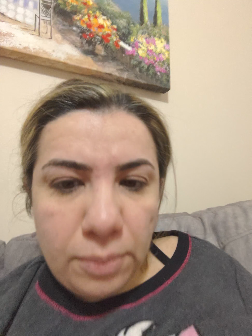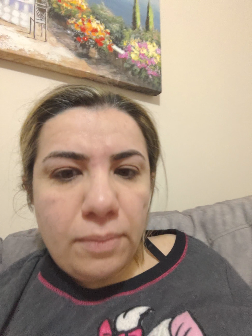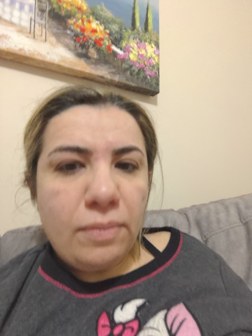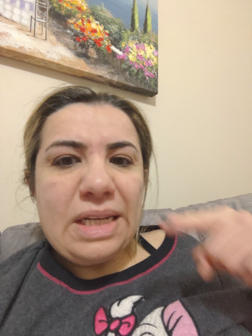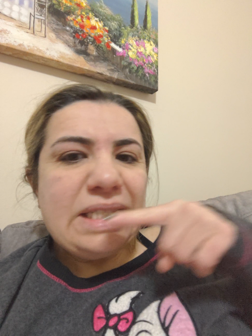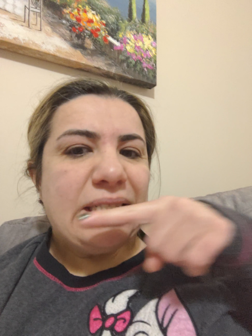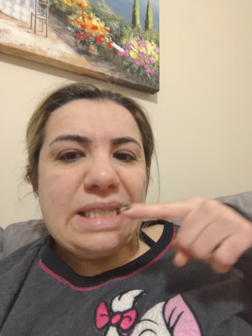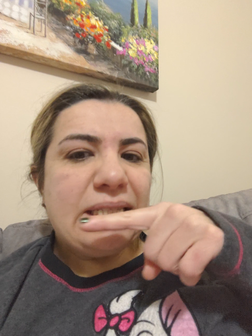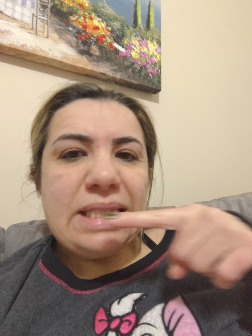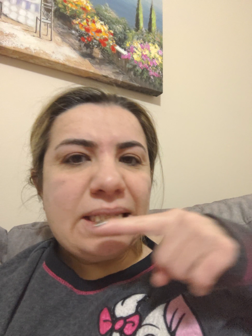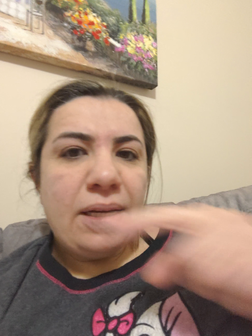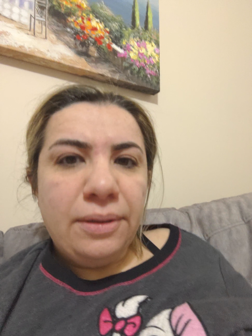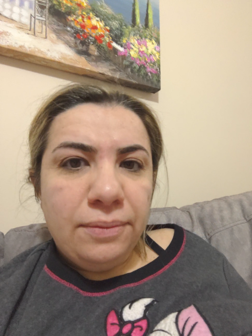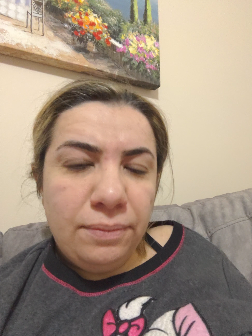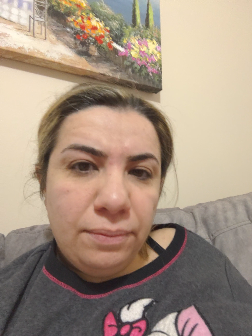toothbrush